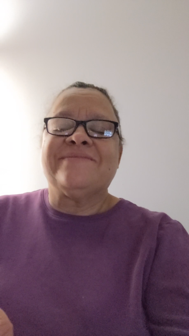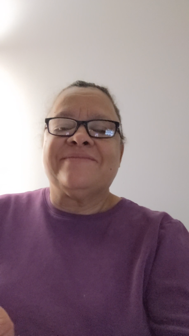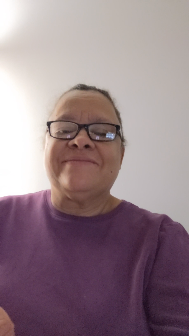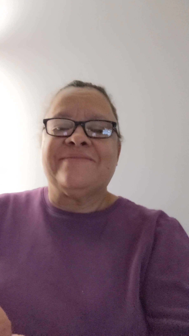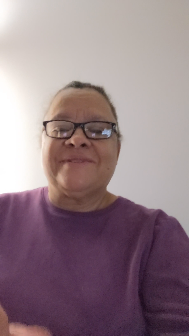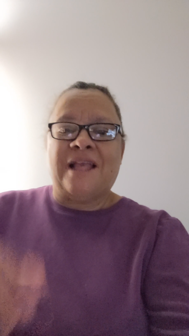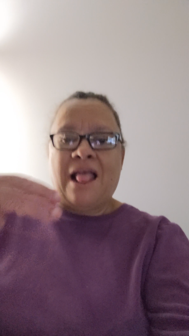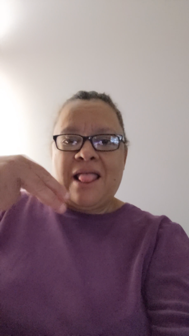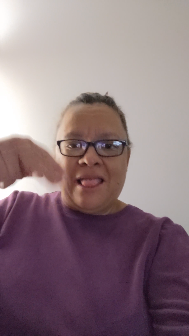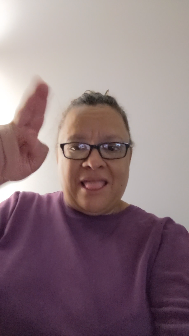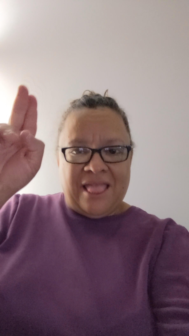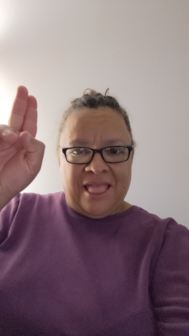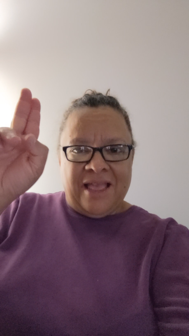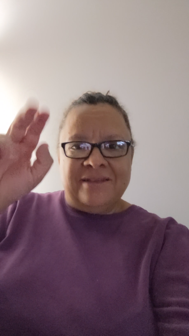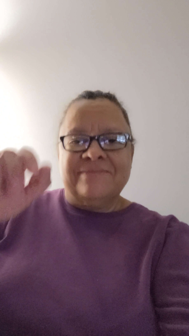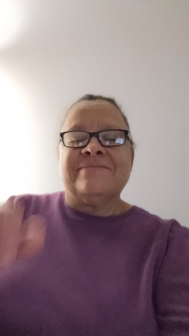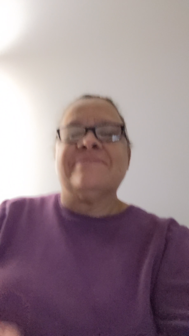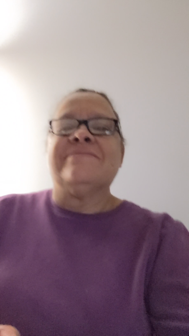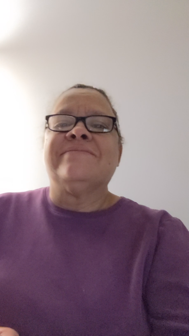lick